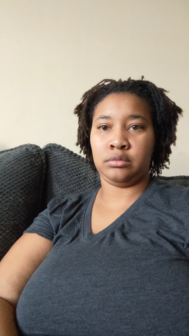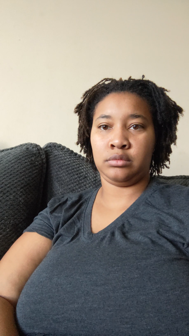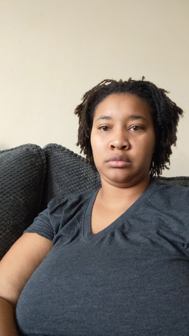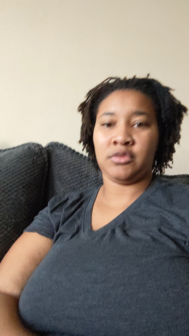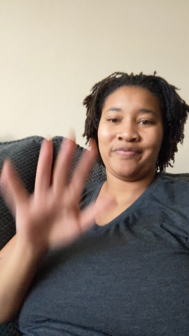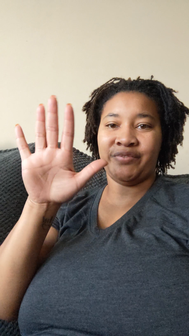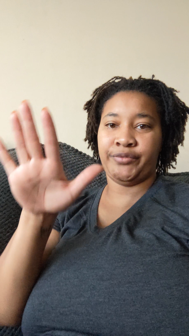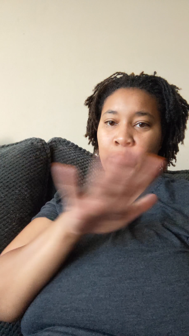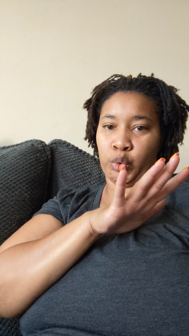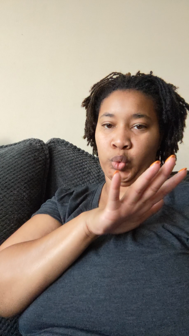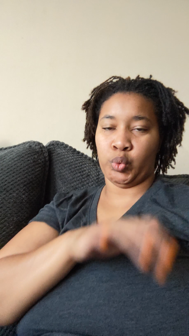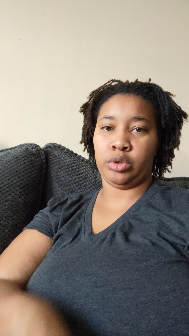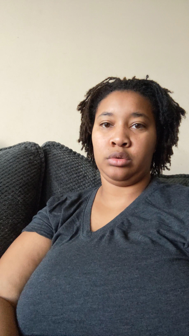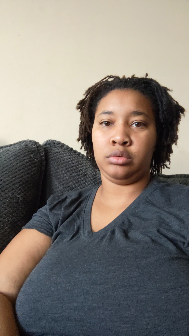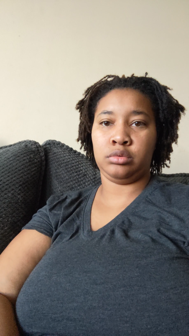full